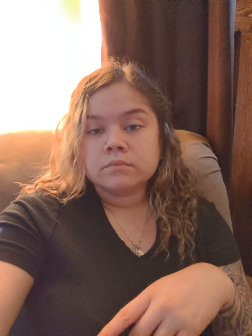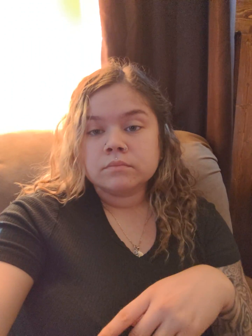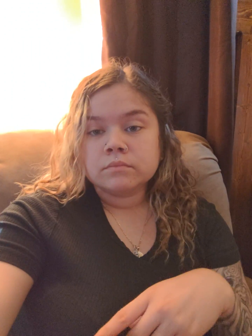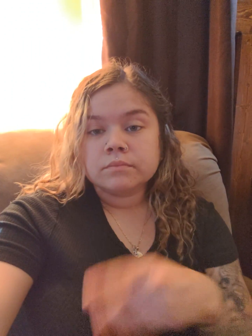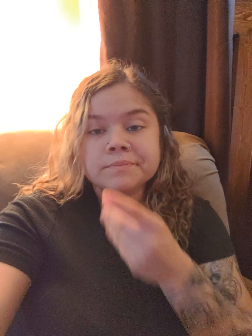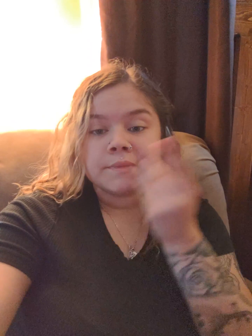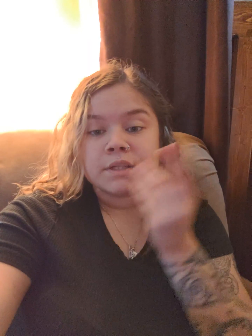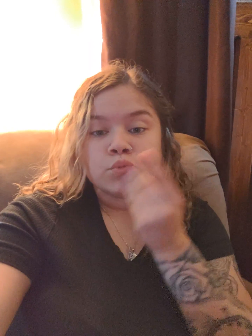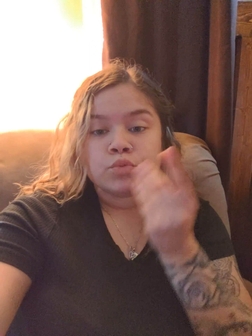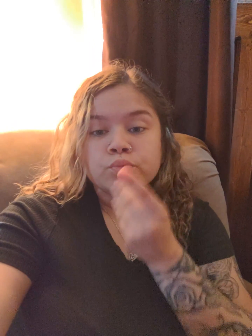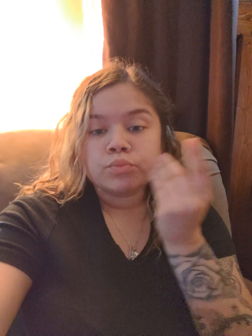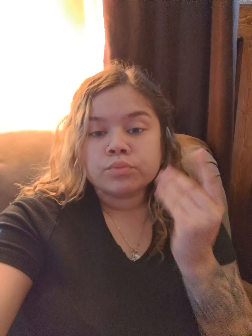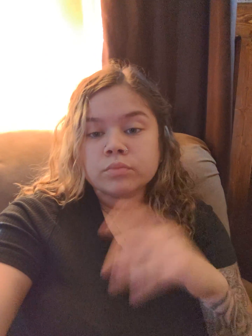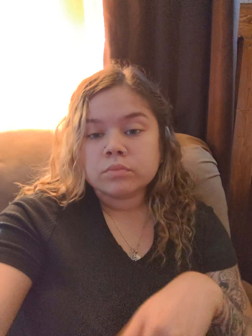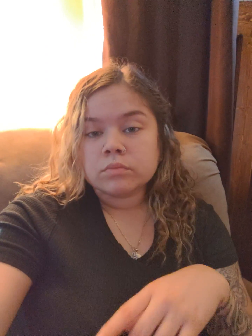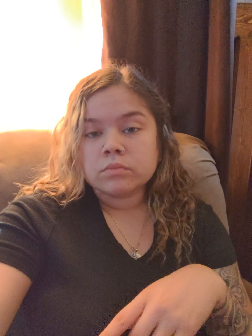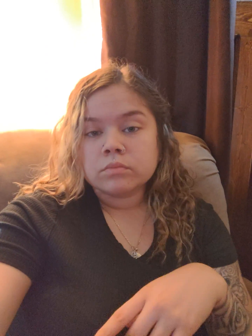dinner